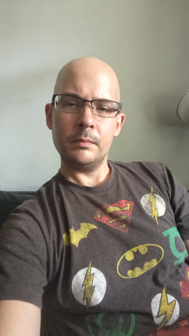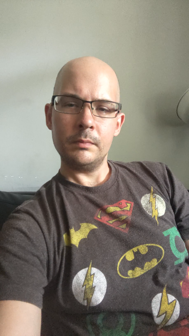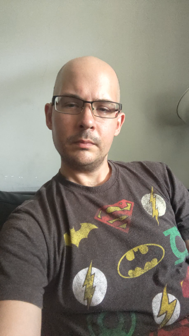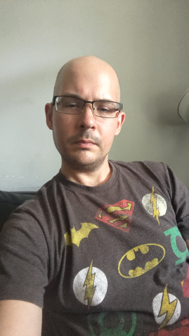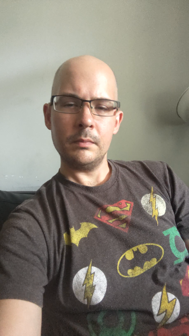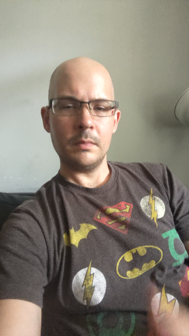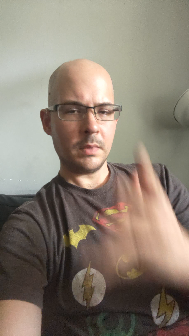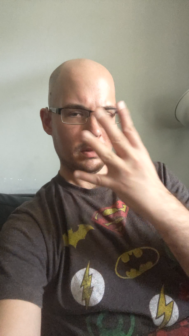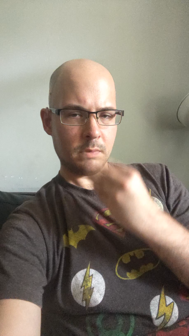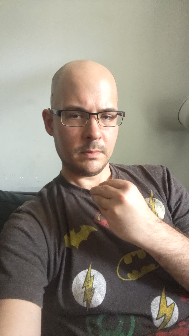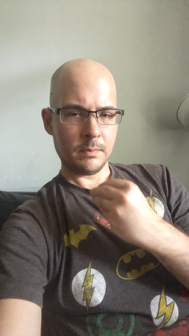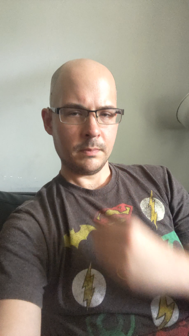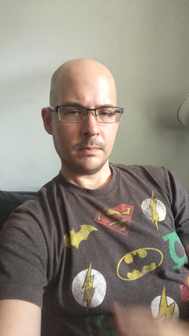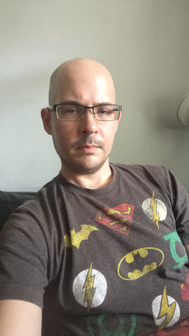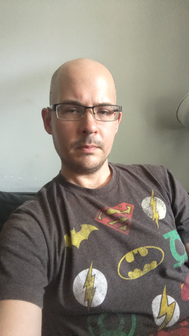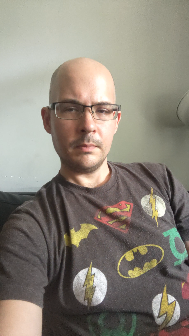asleep